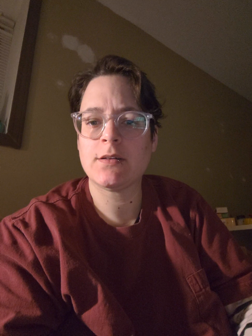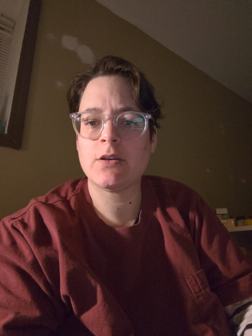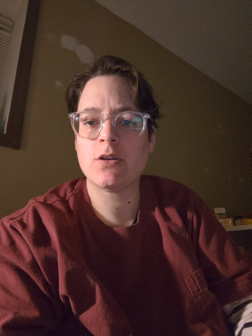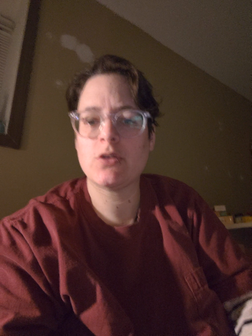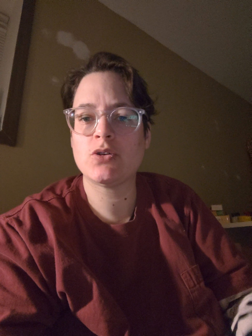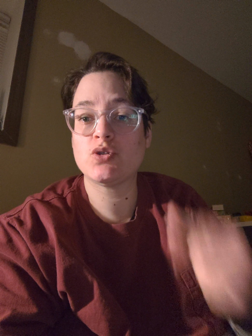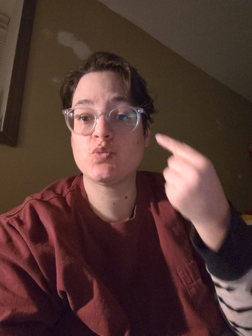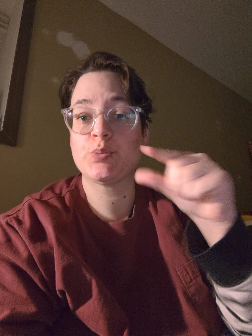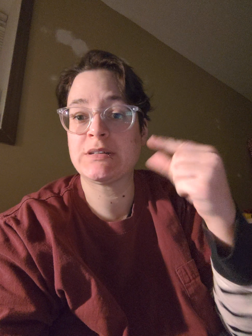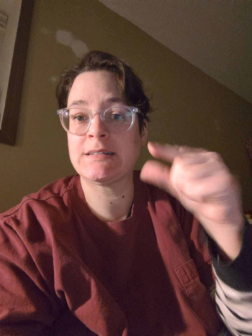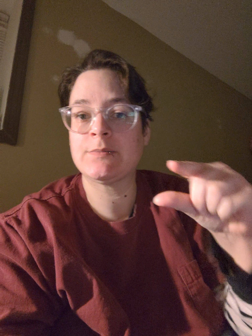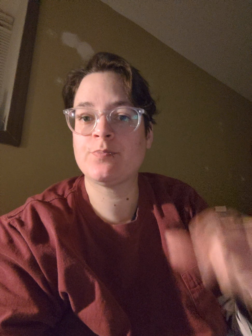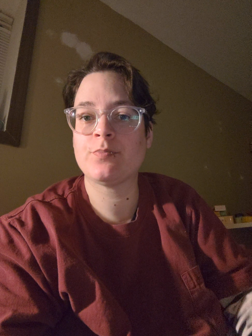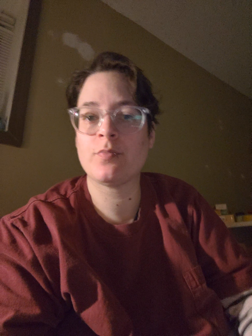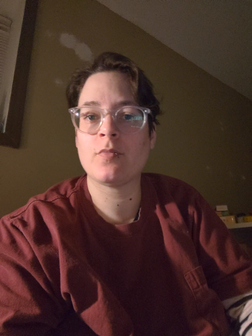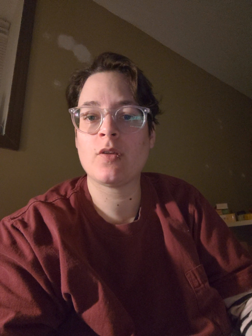green